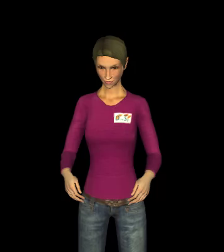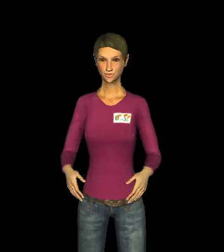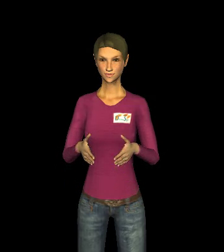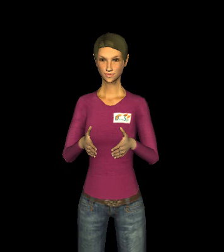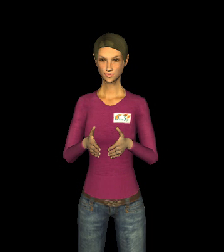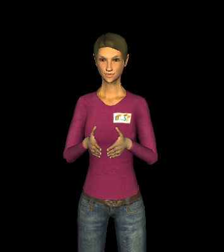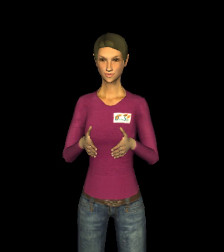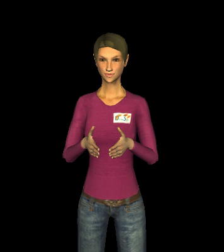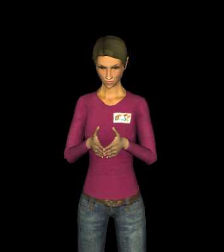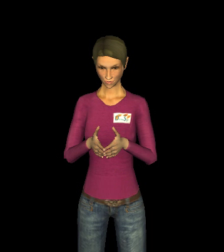يطلب